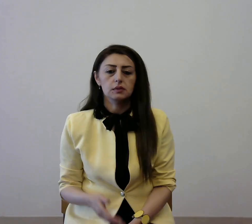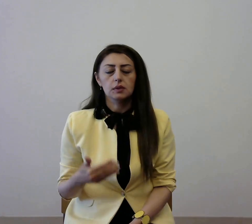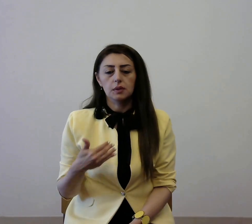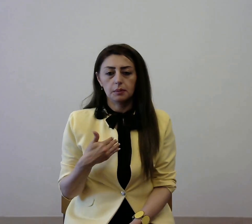mən